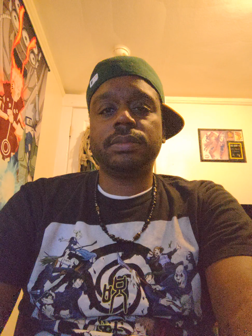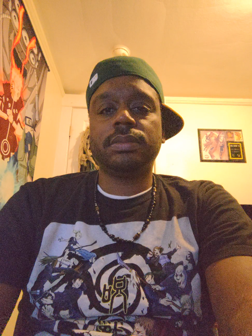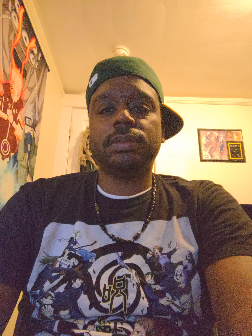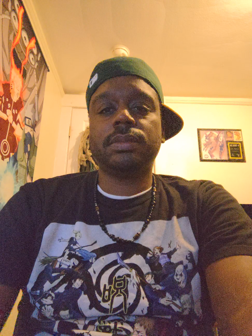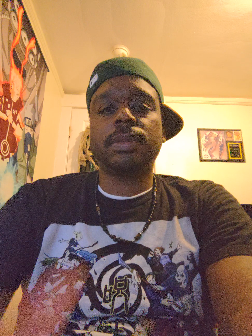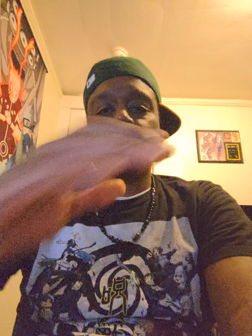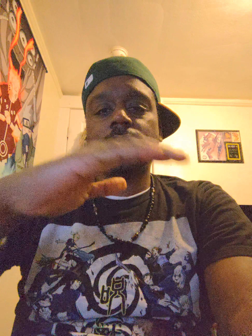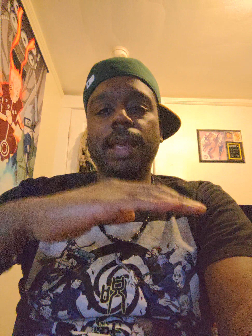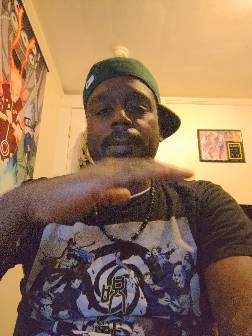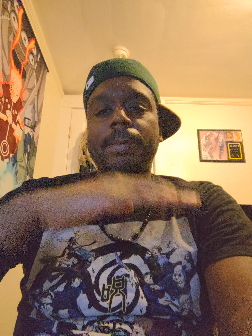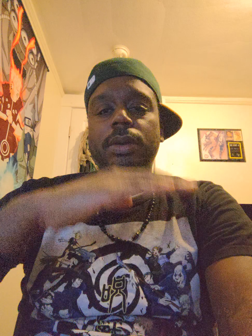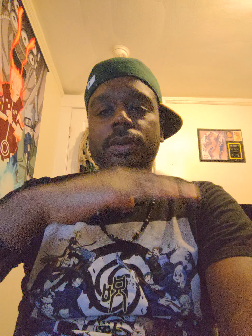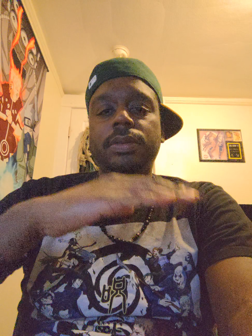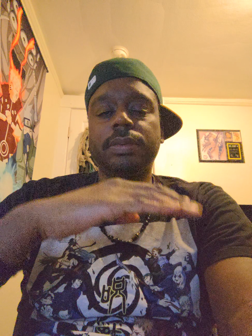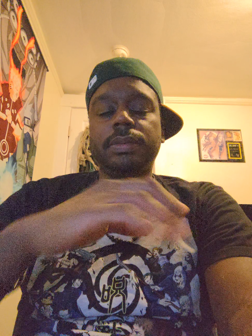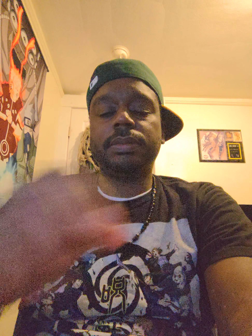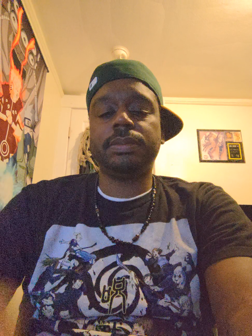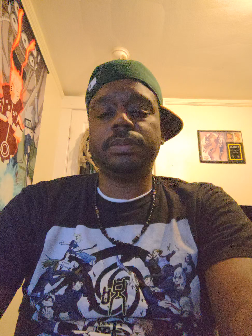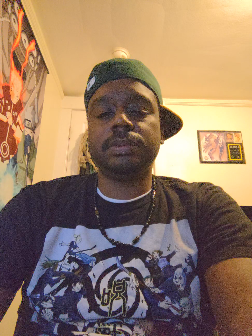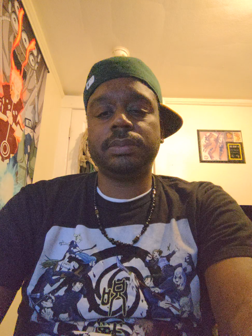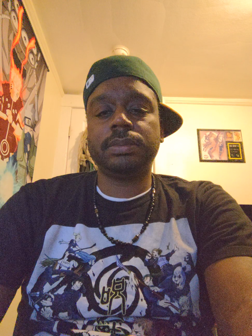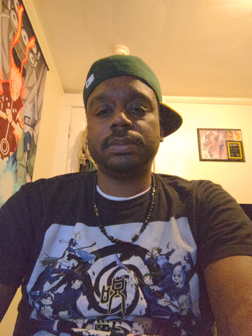table